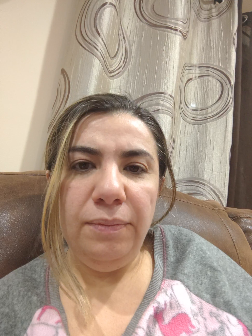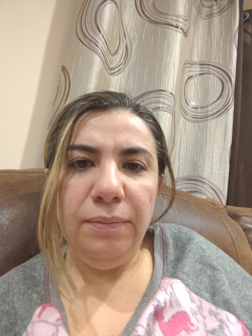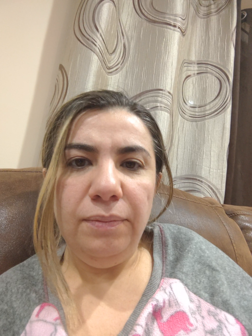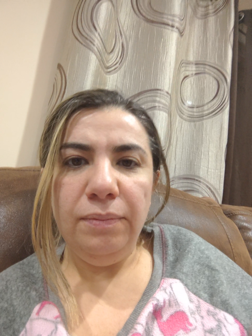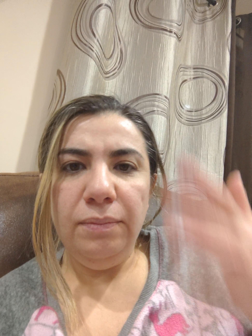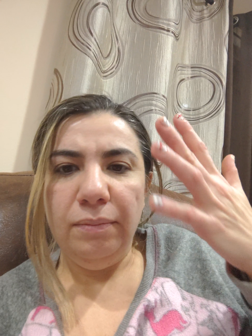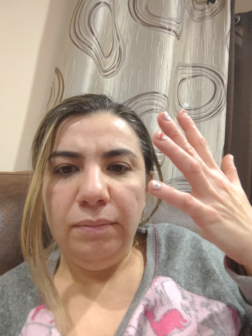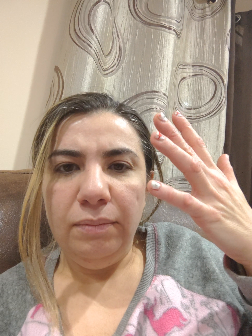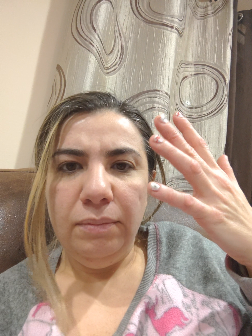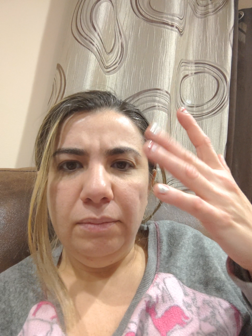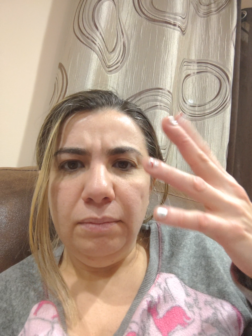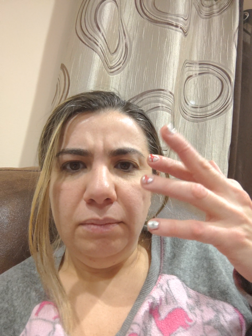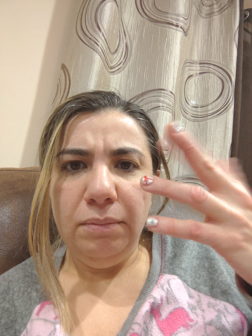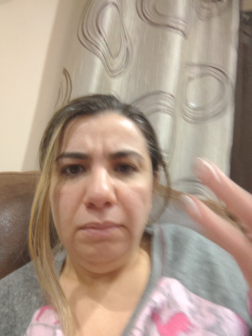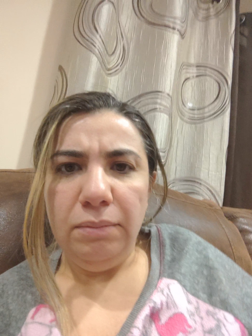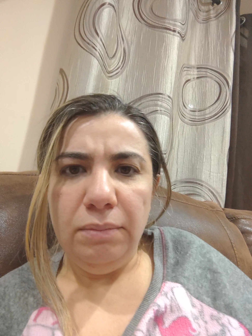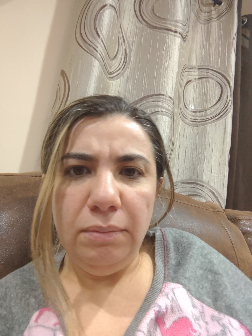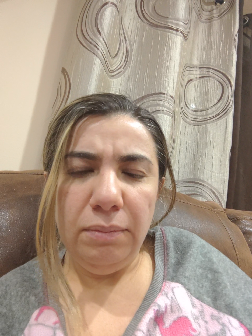finger